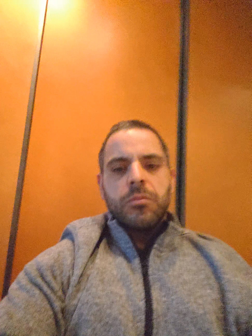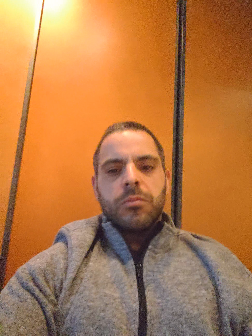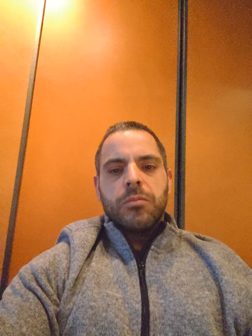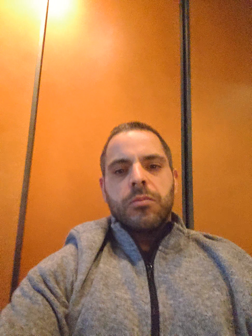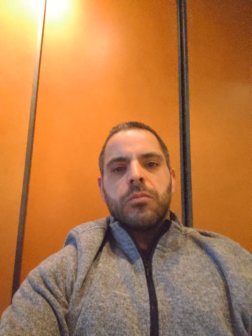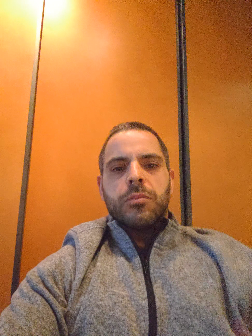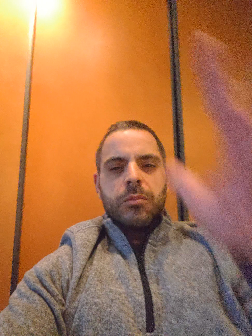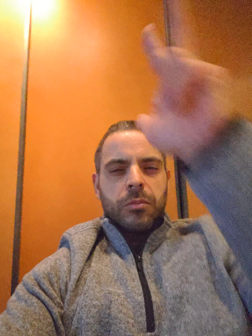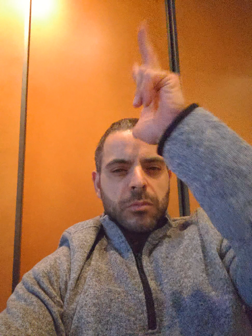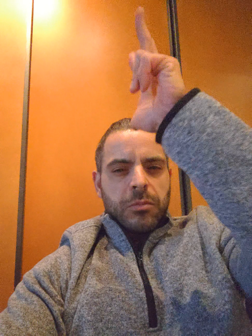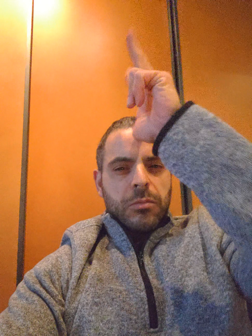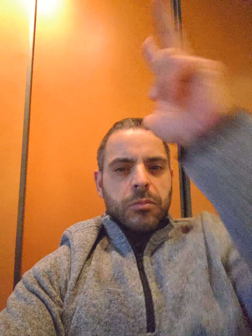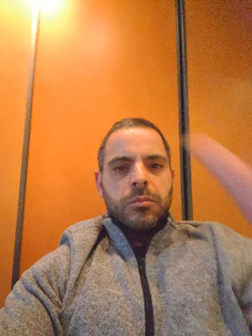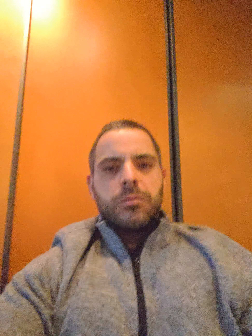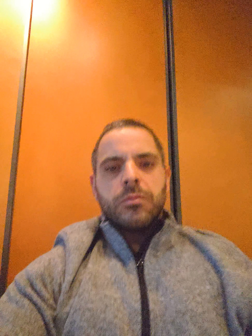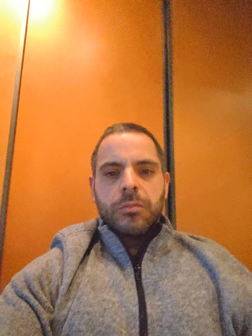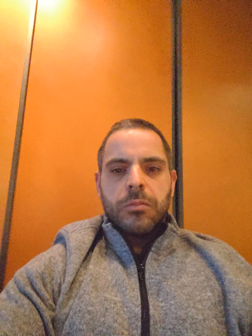hen